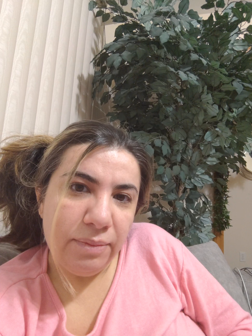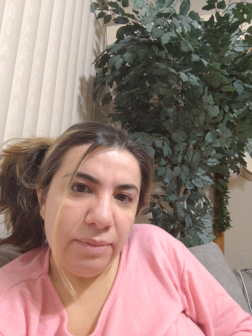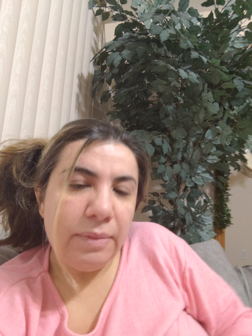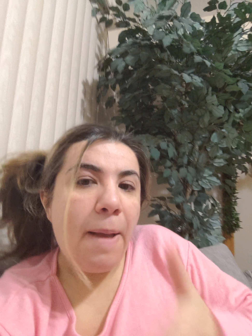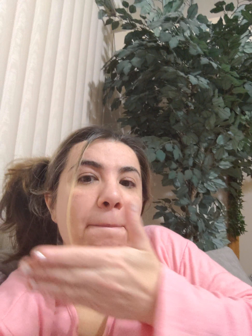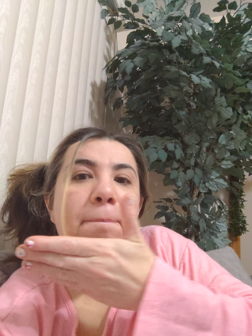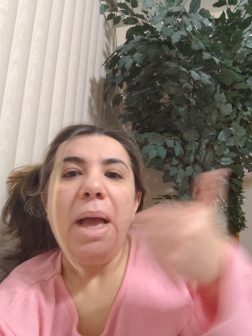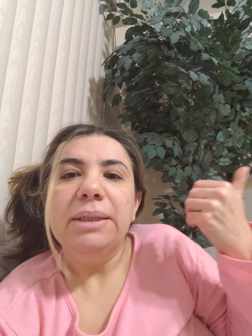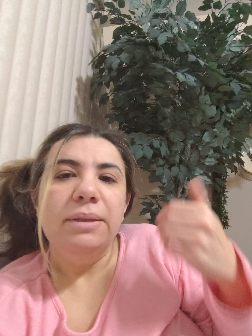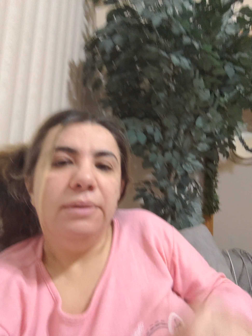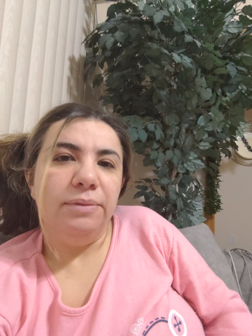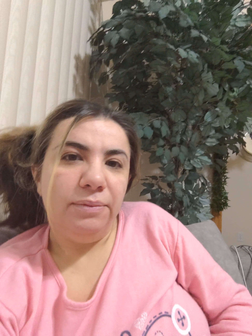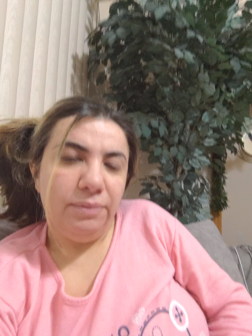better